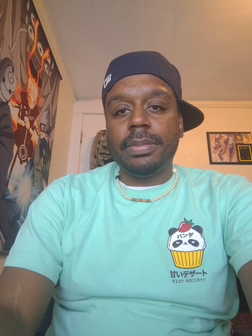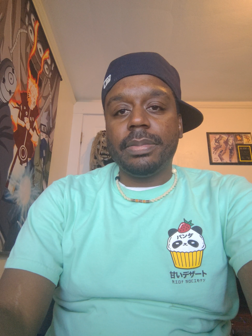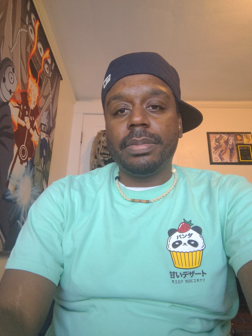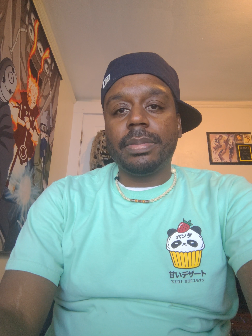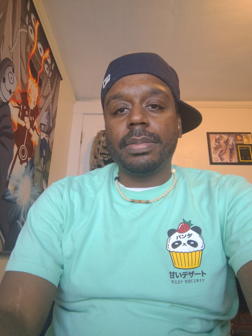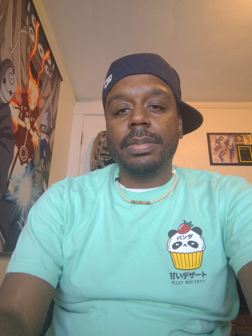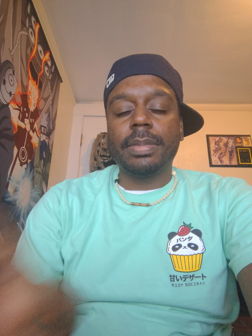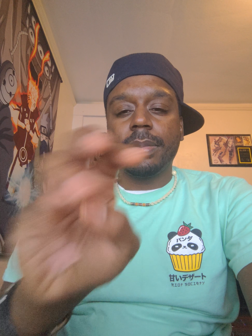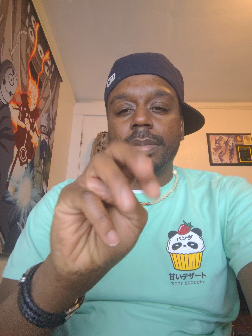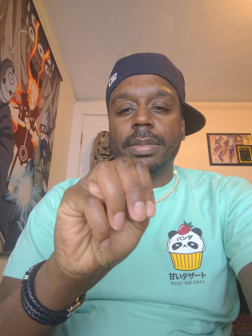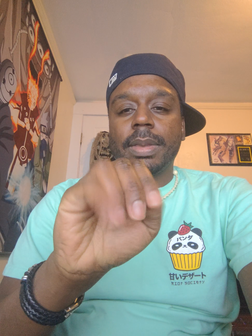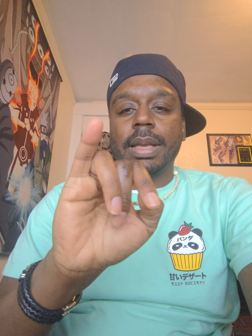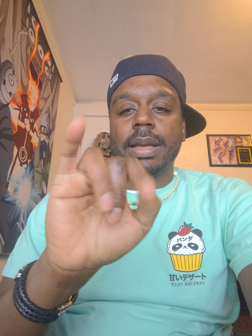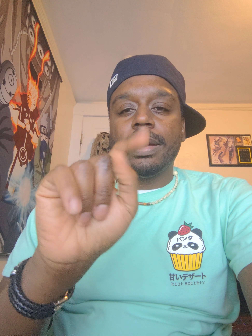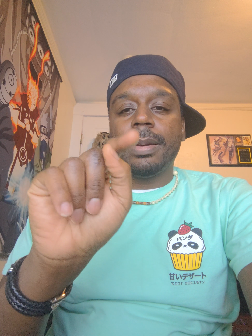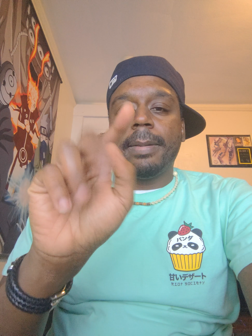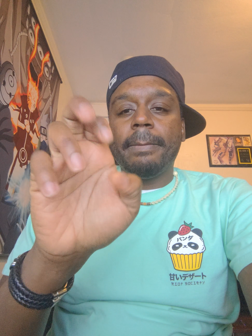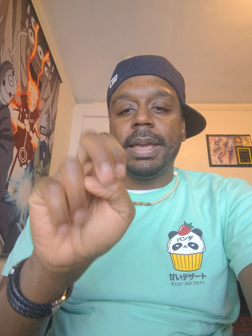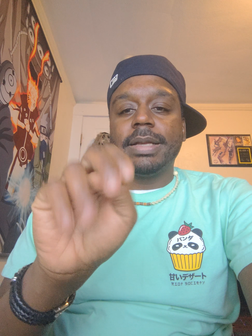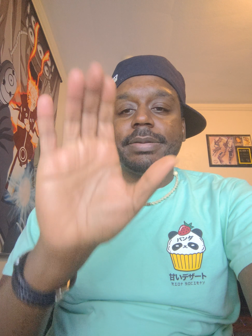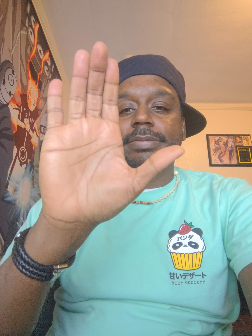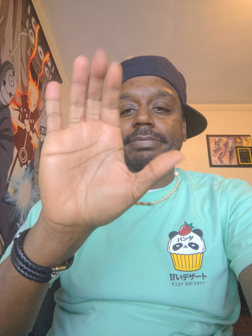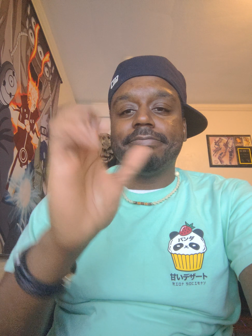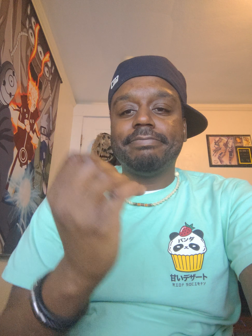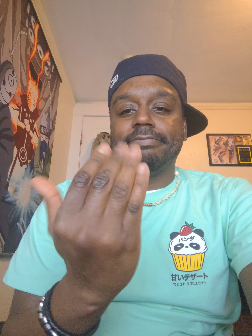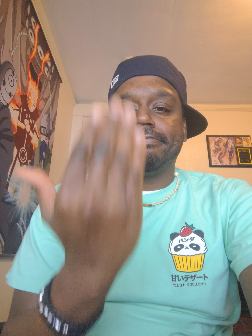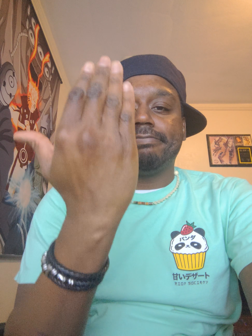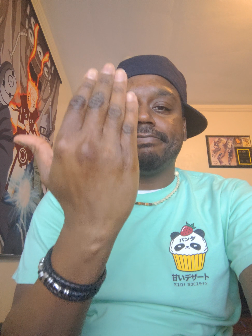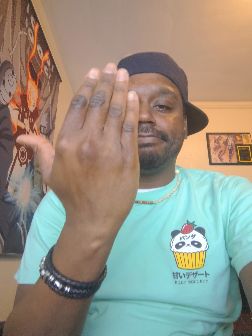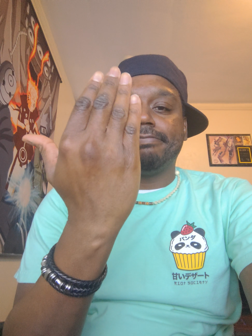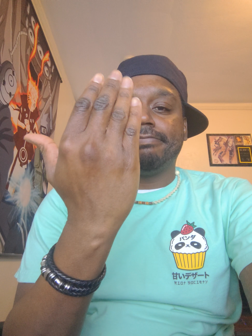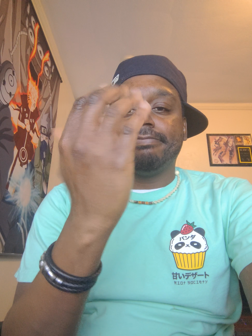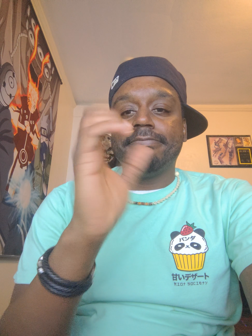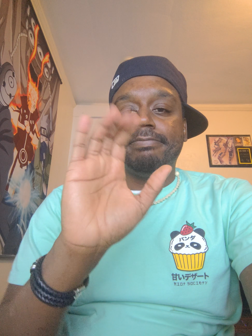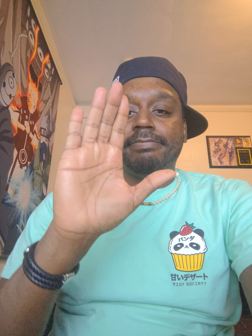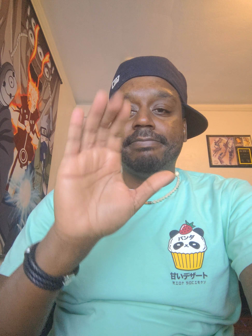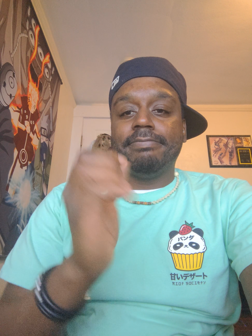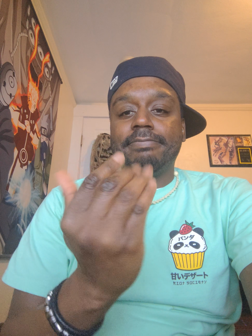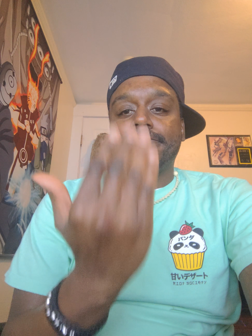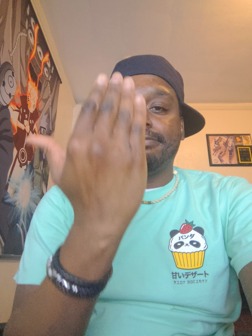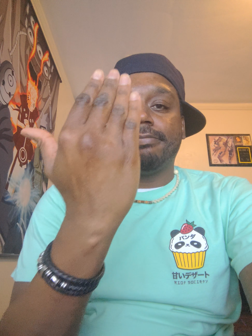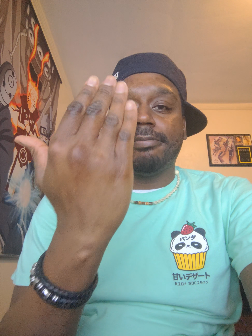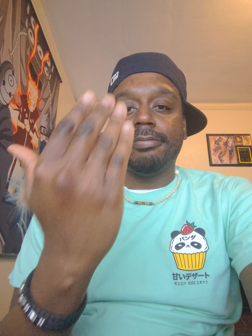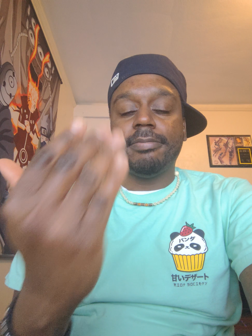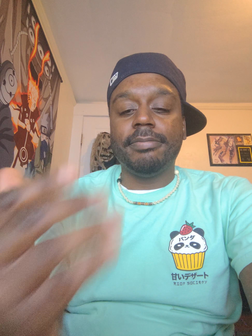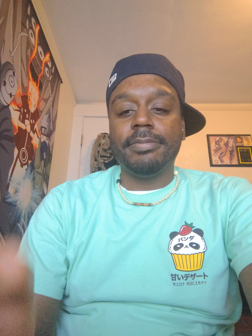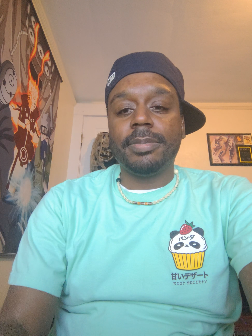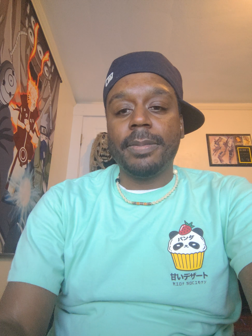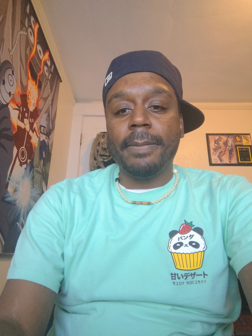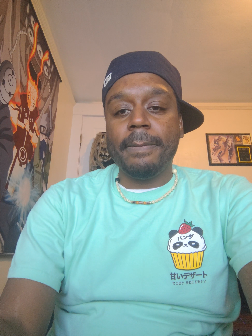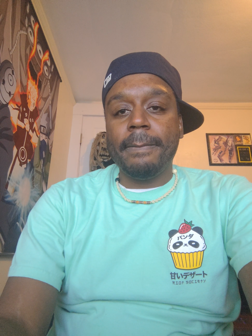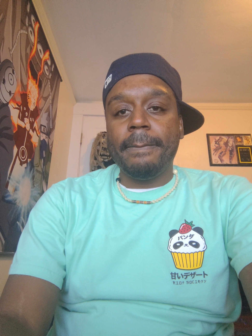mitten